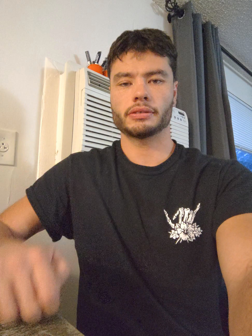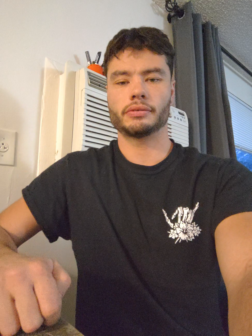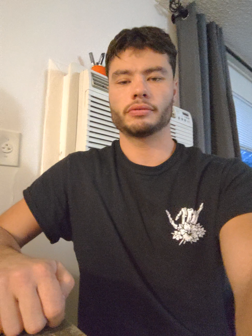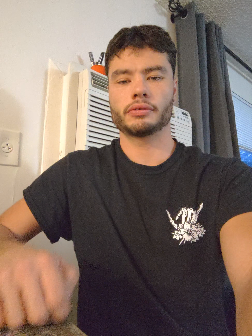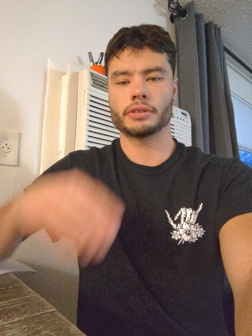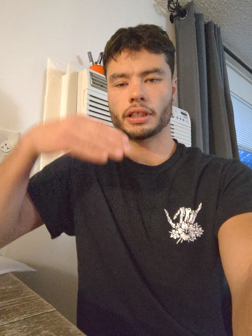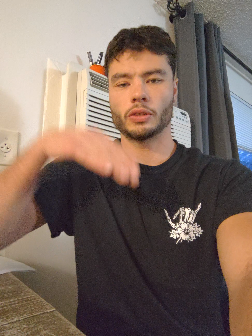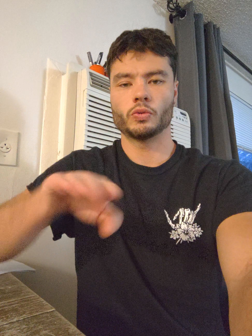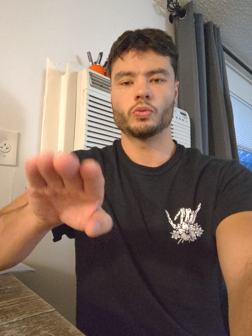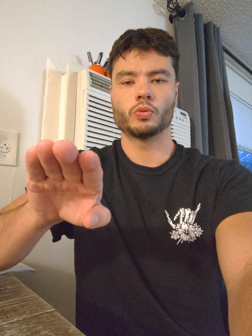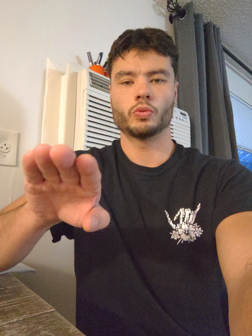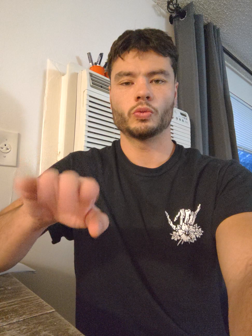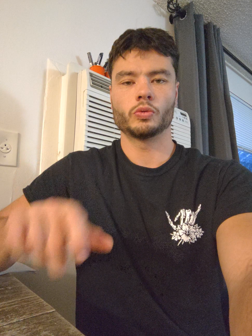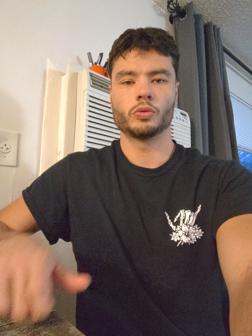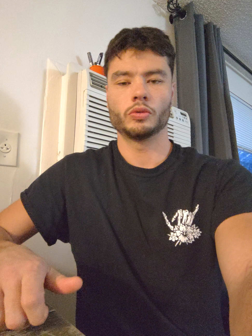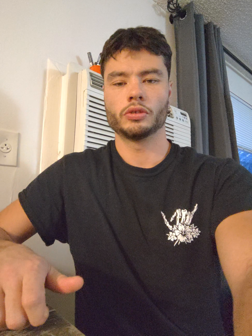into